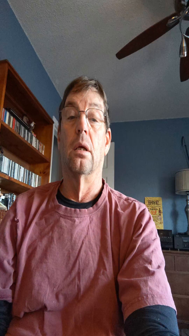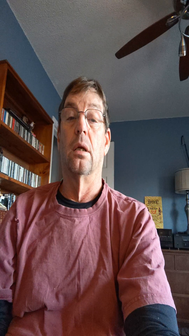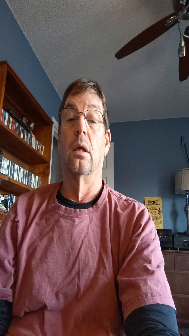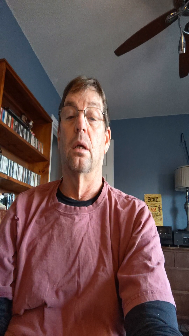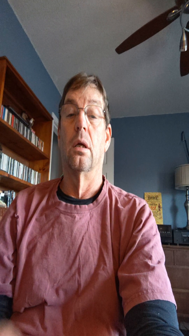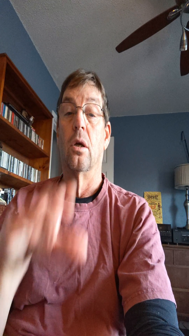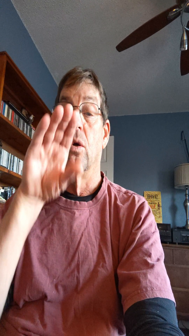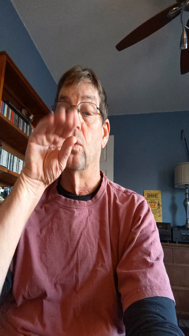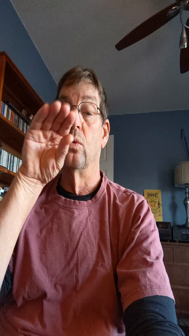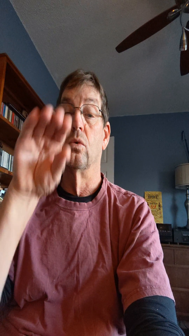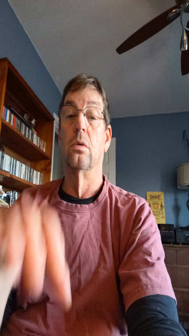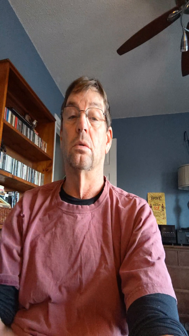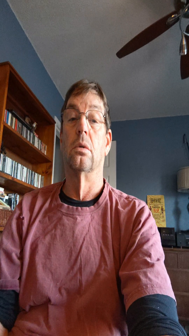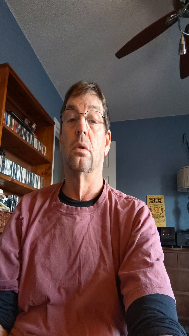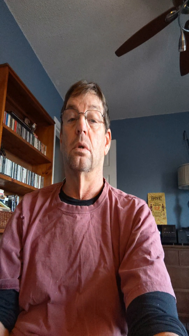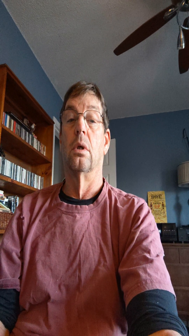goose